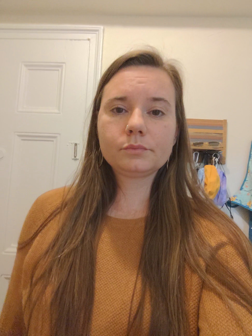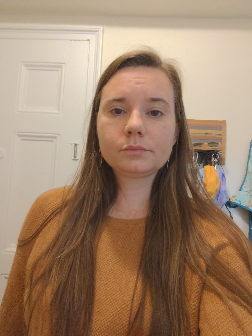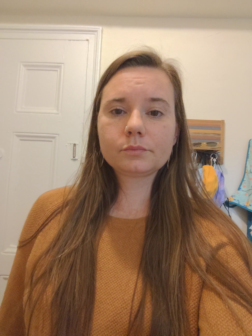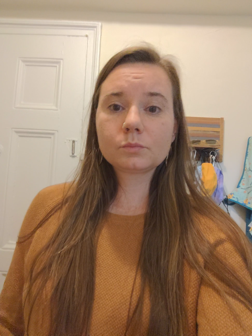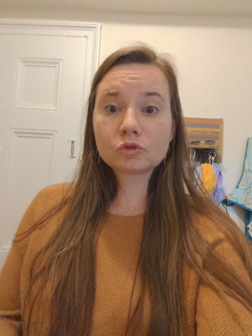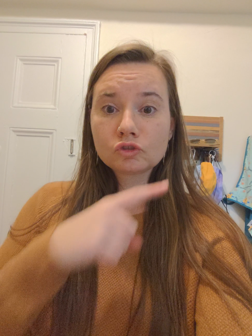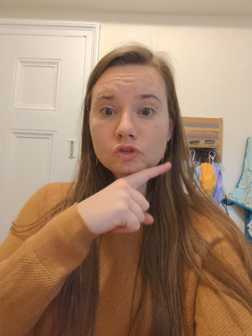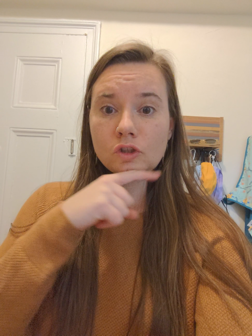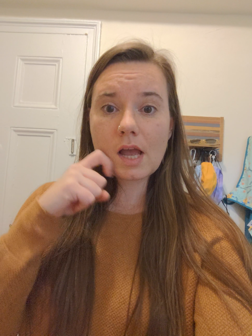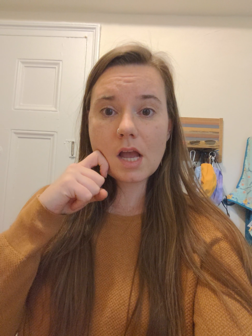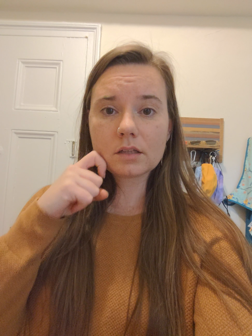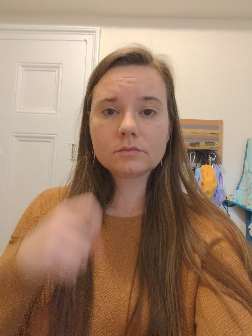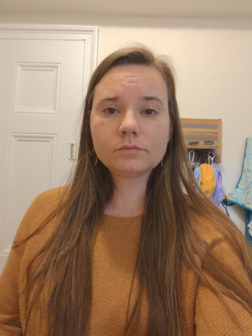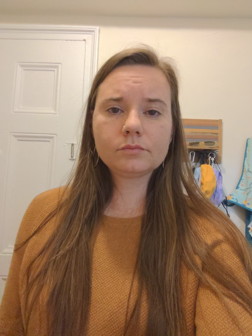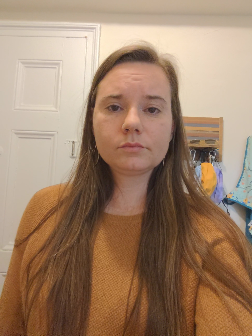dry